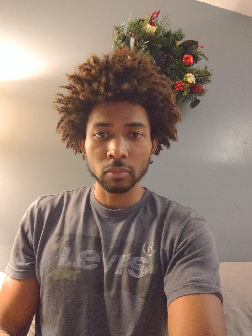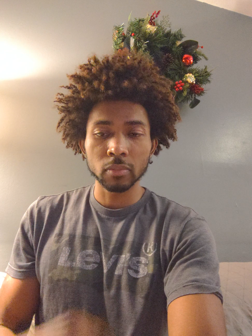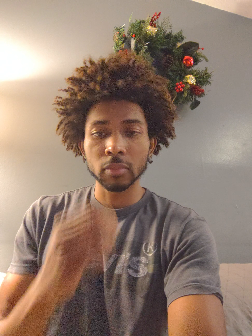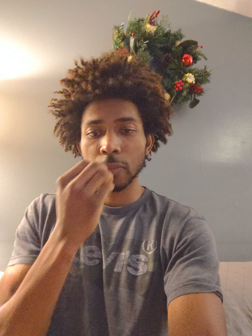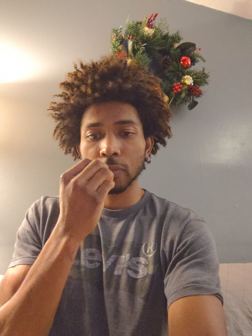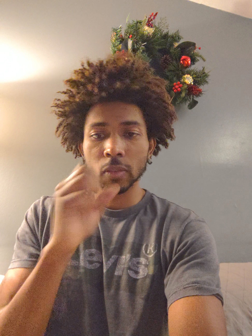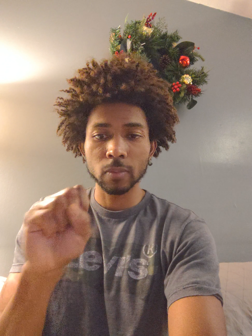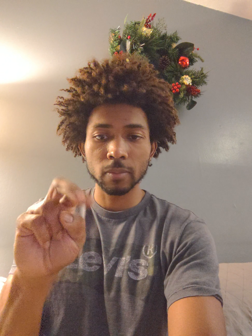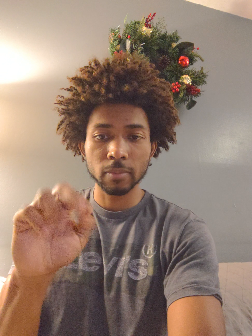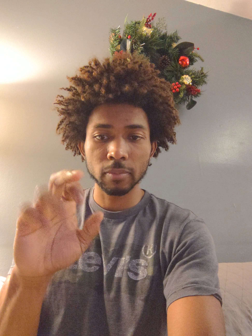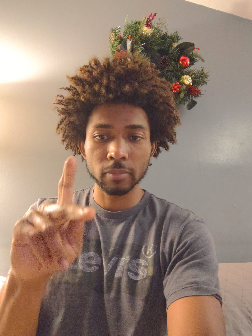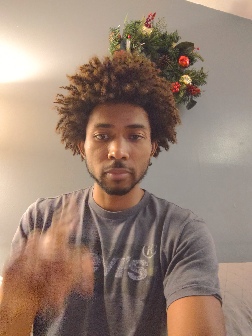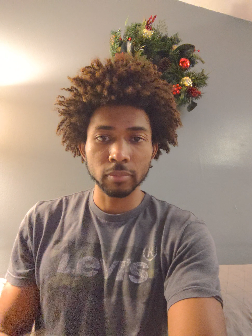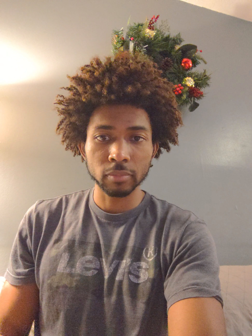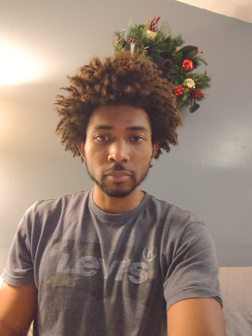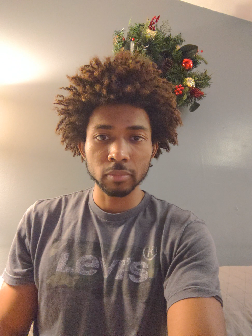snack